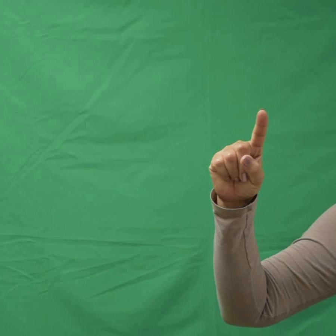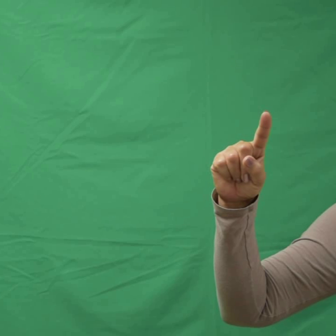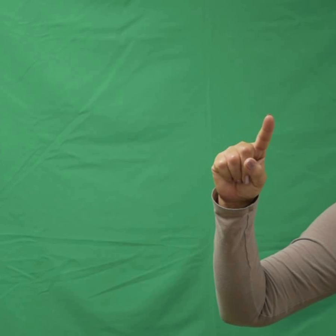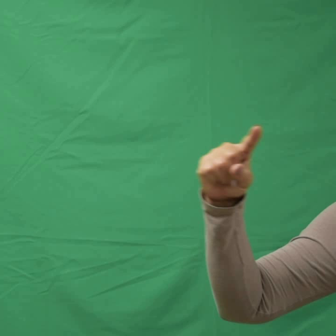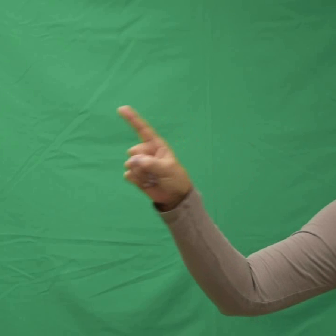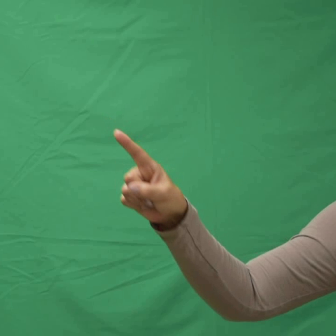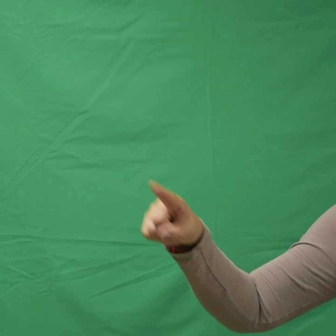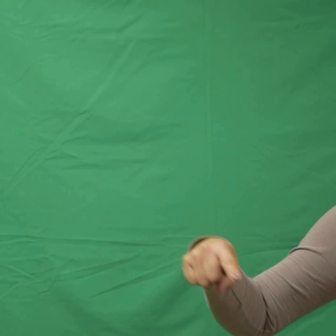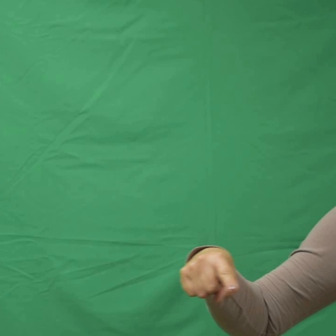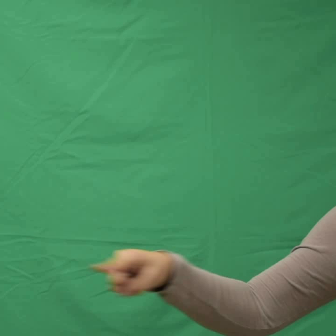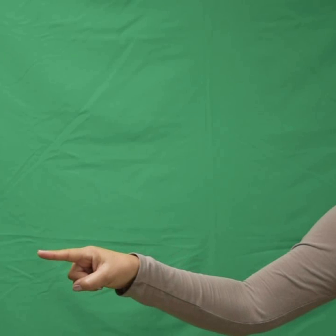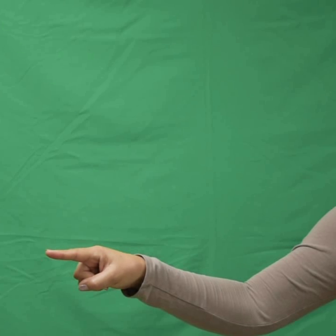Z